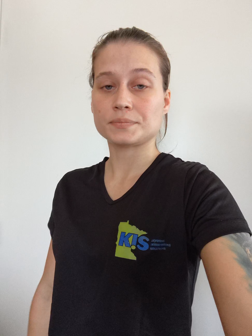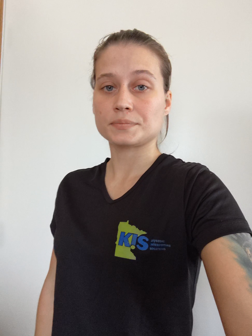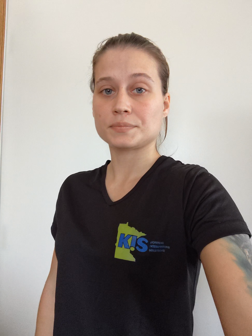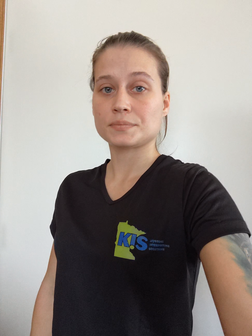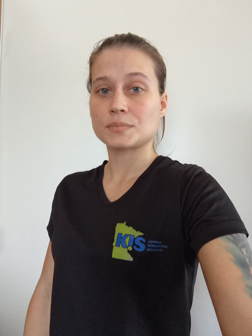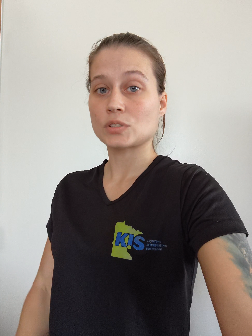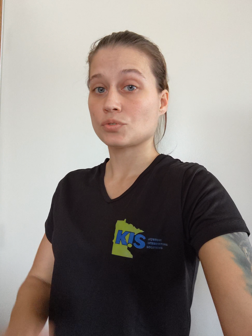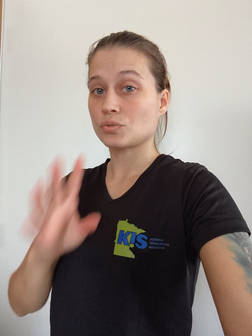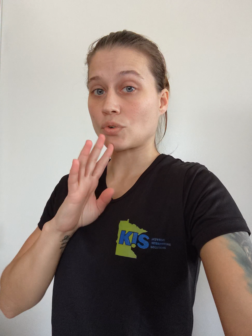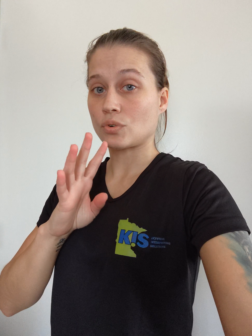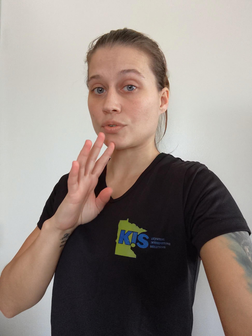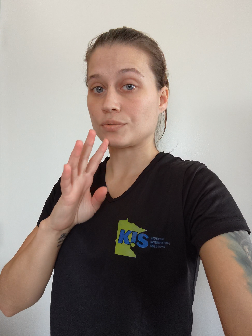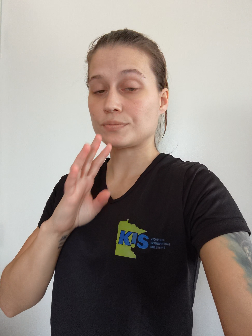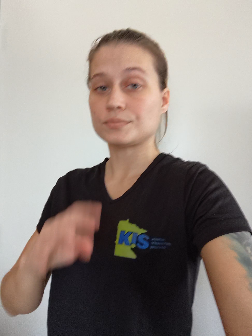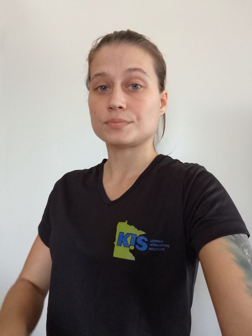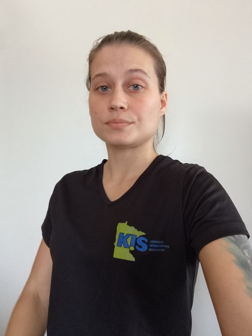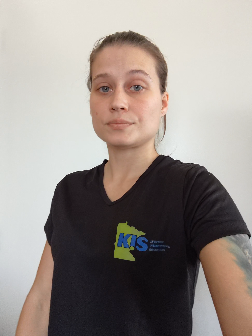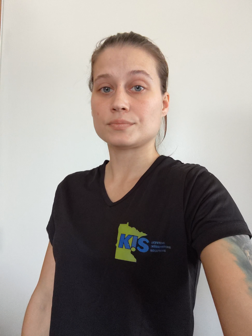talk